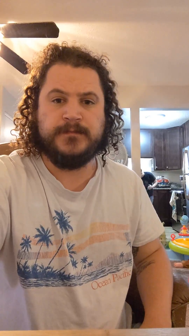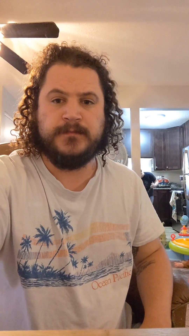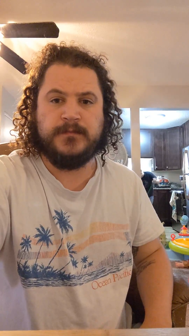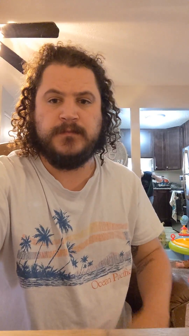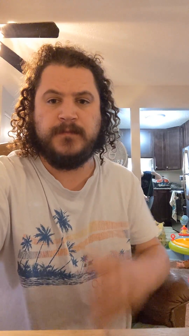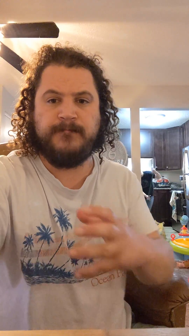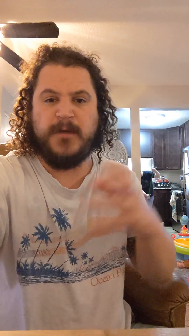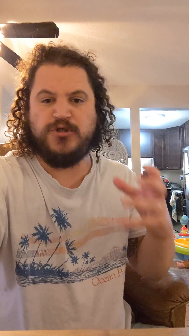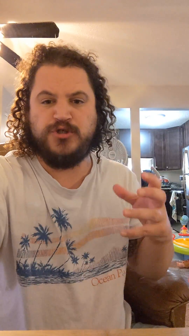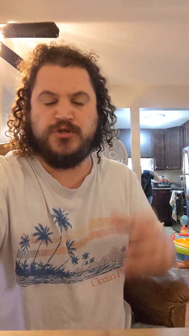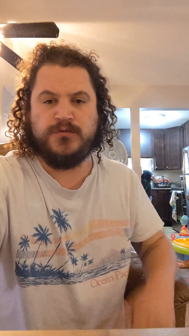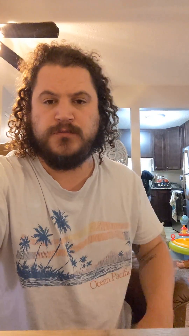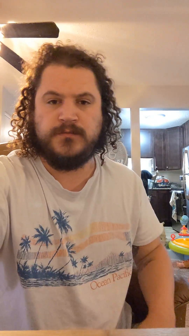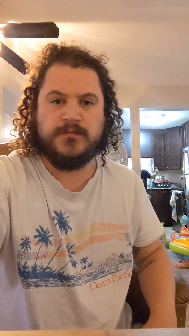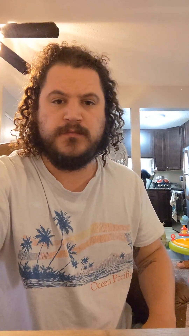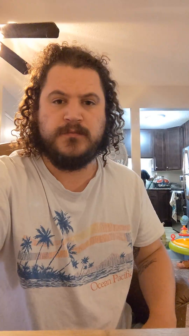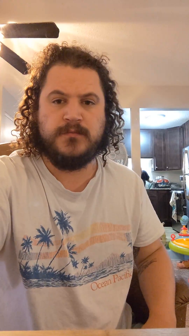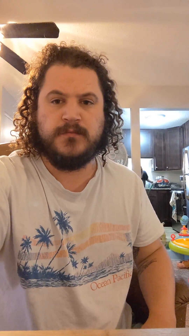much